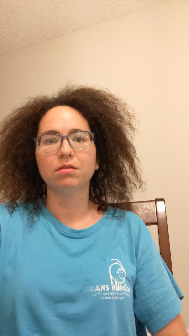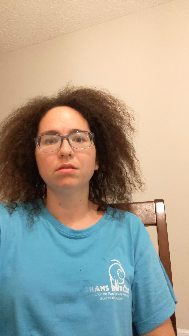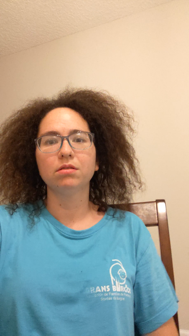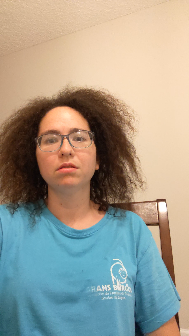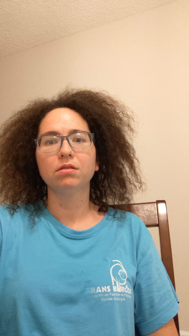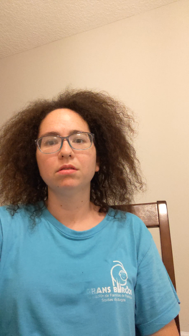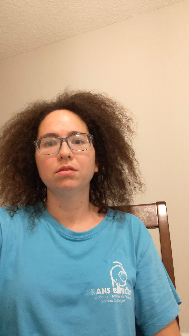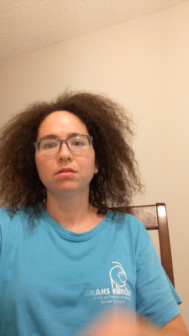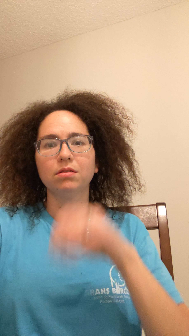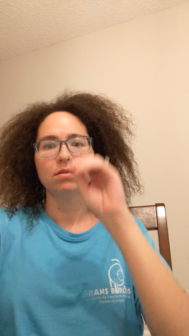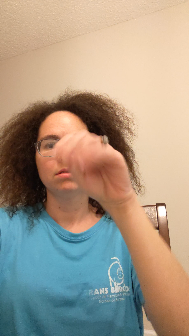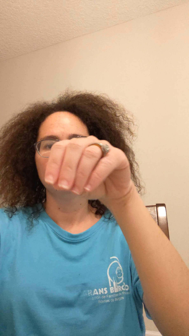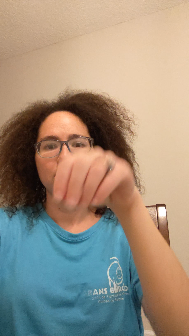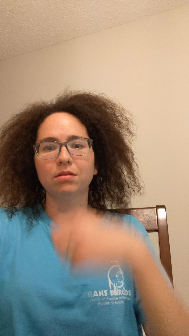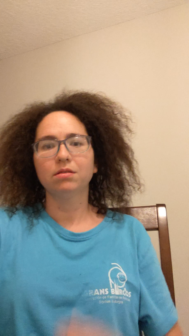put